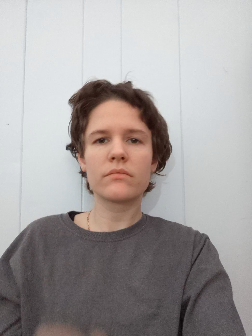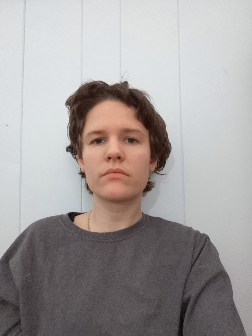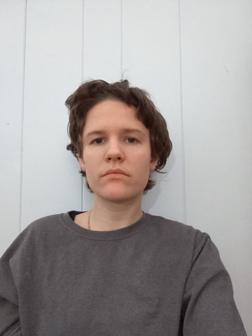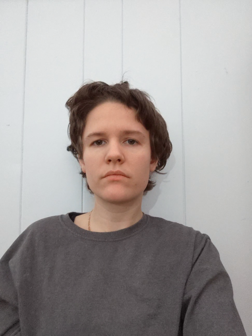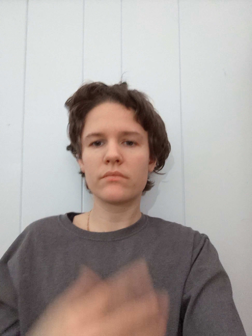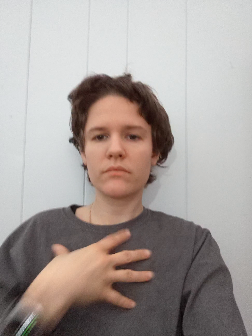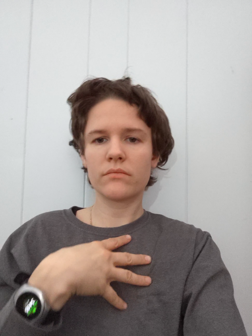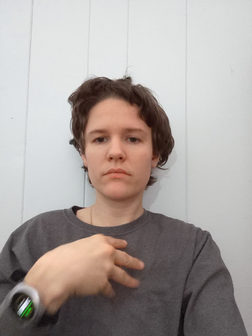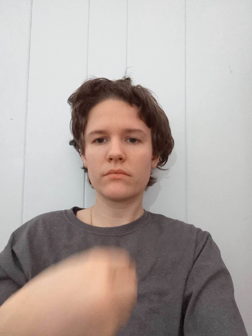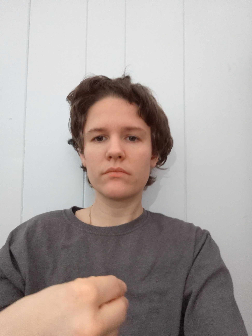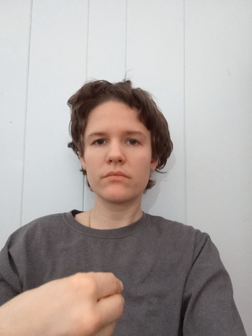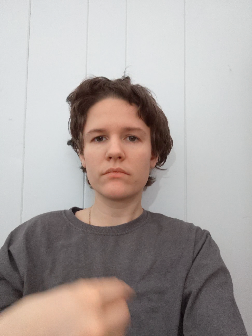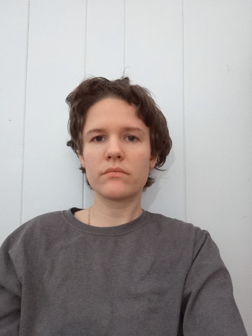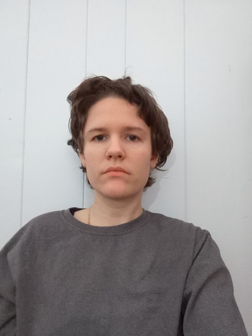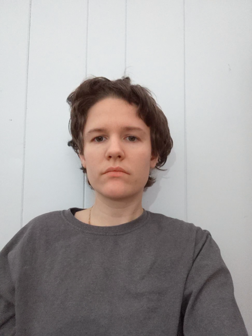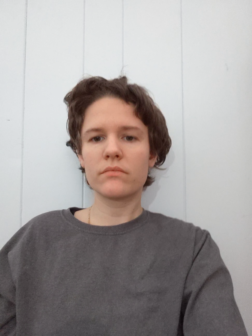white